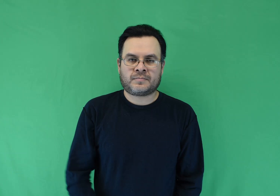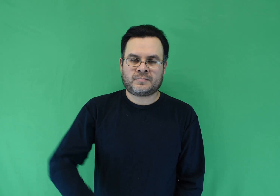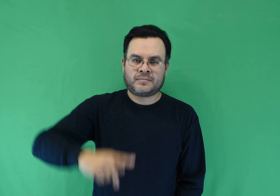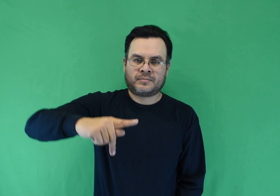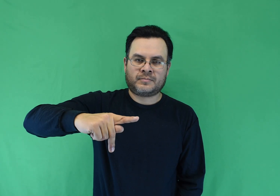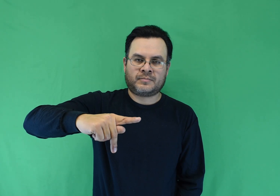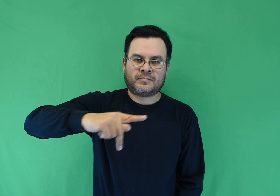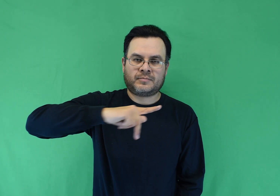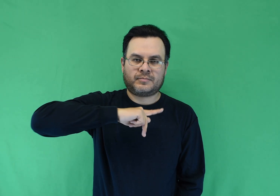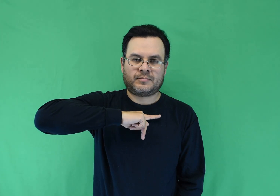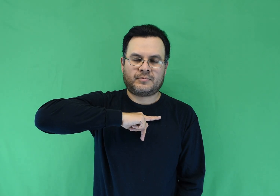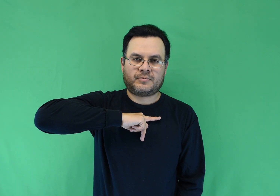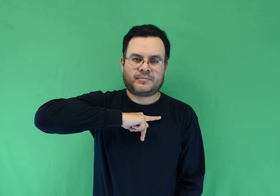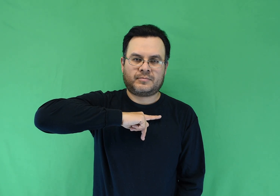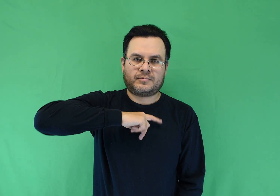mi